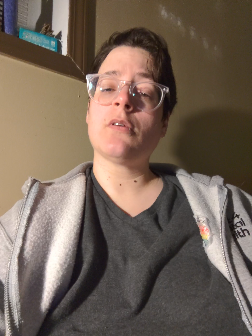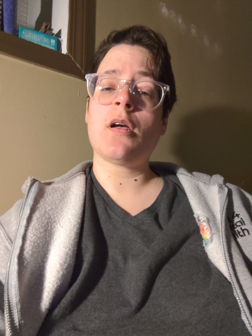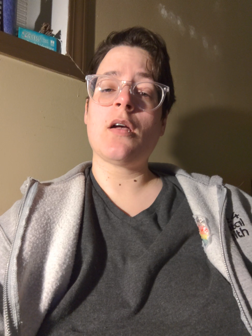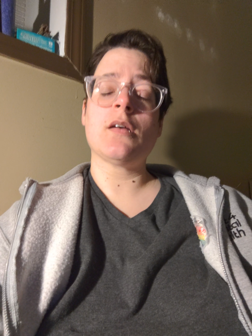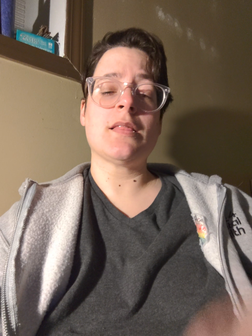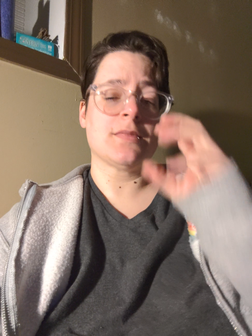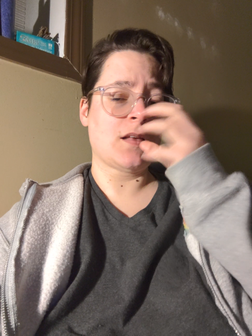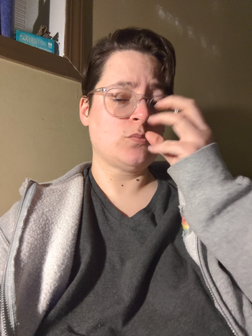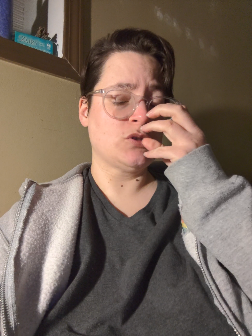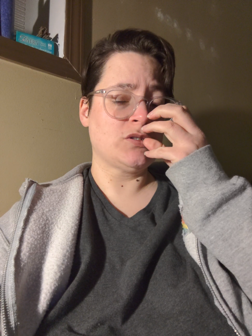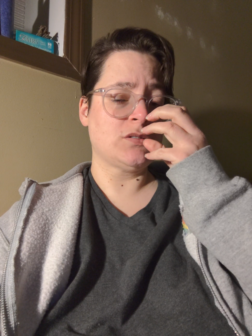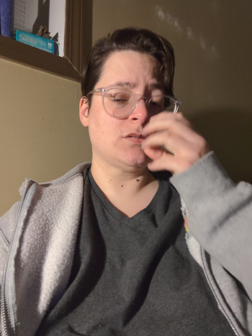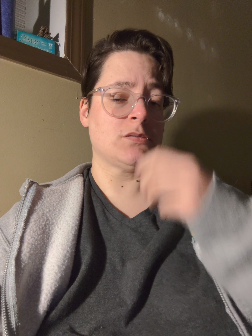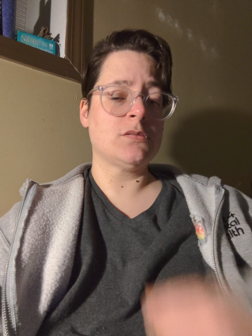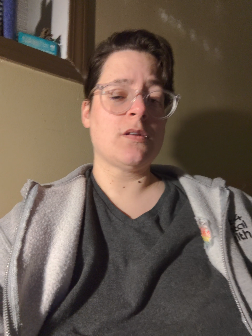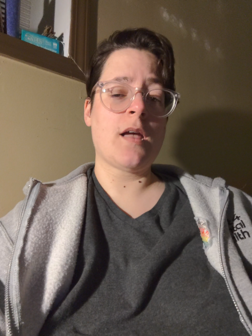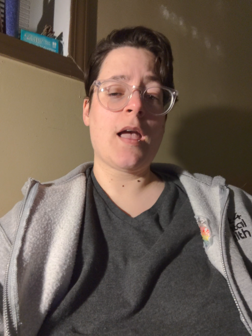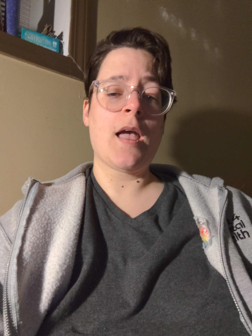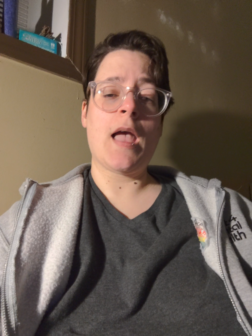clown